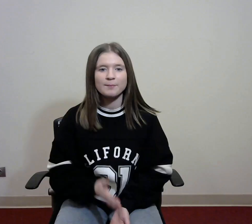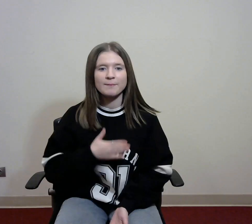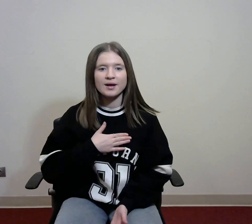mənə